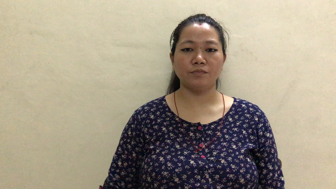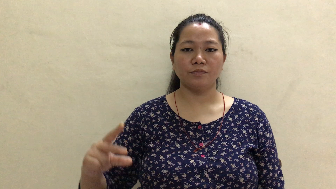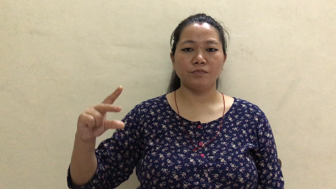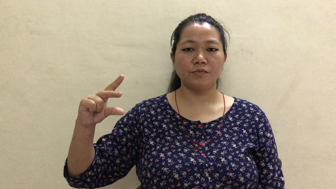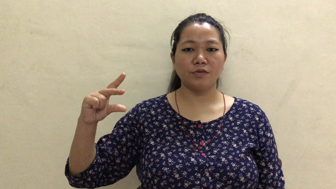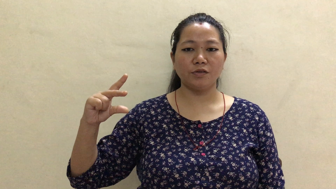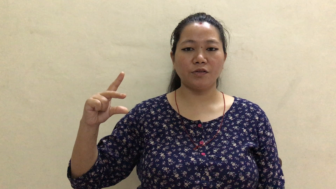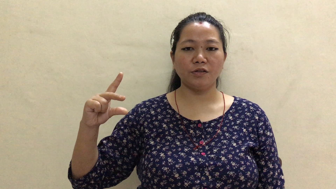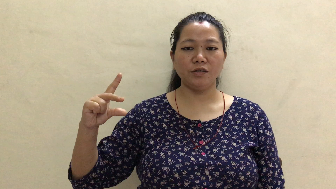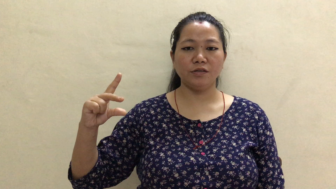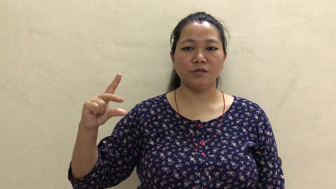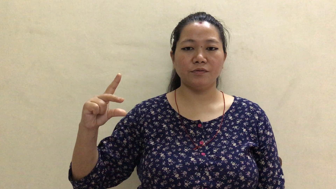त्र